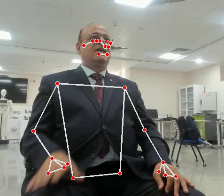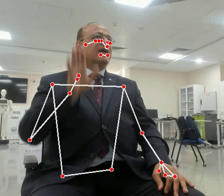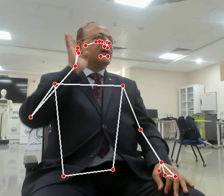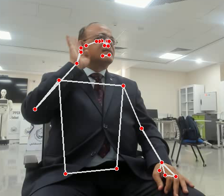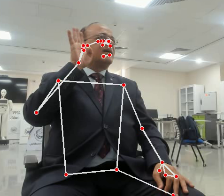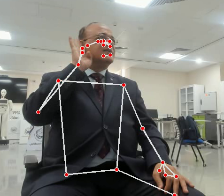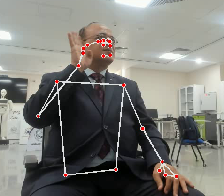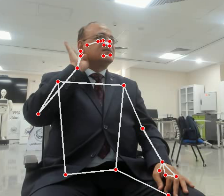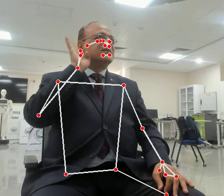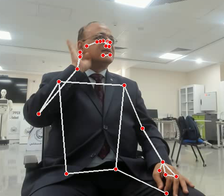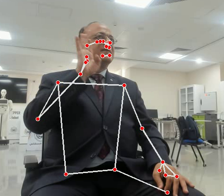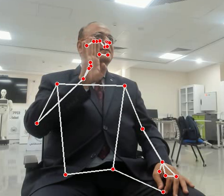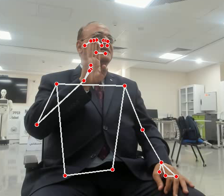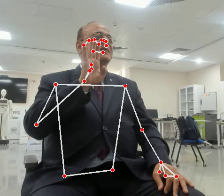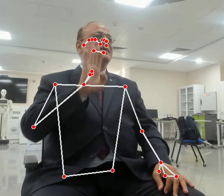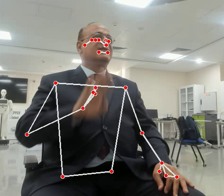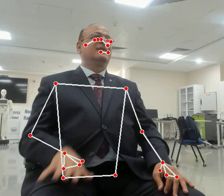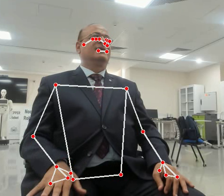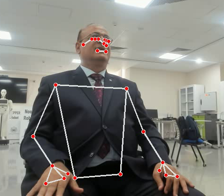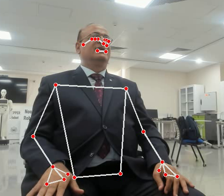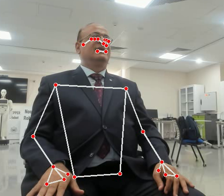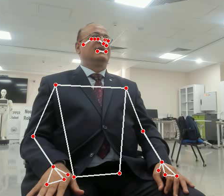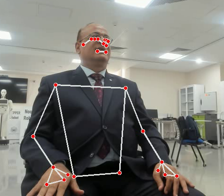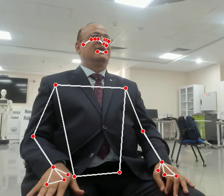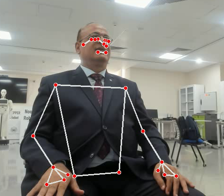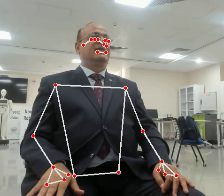fokk many